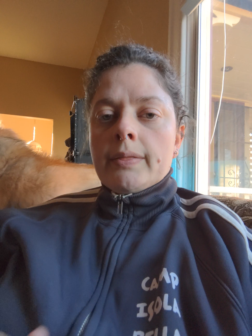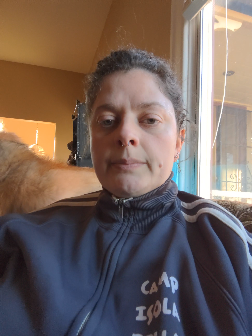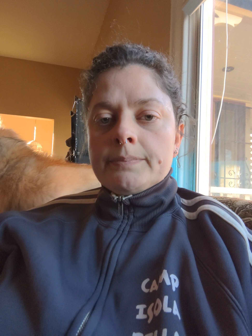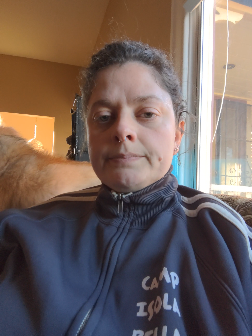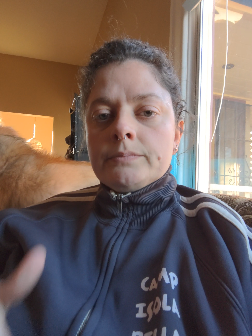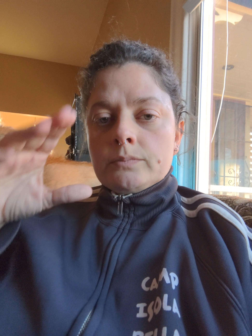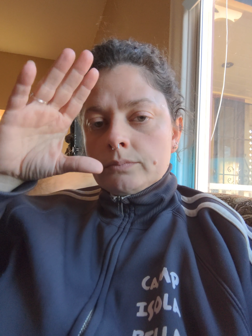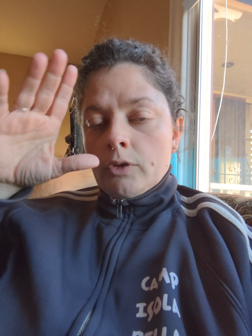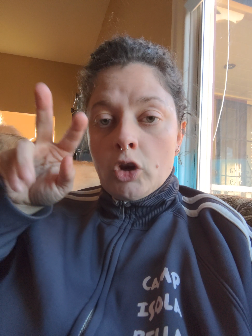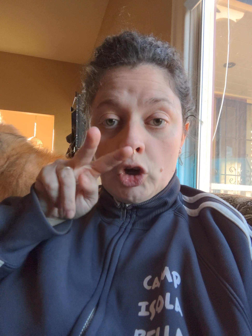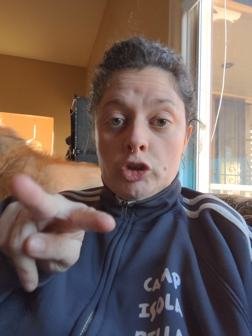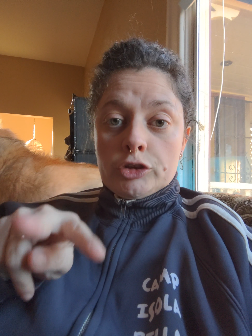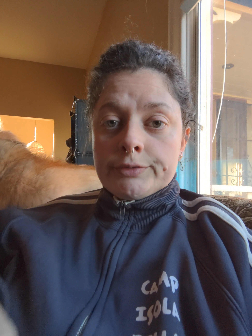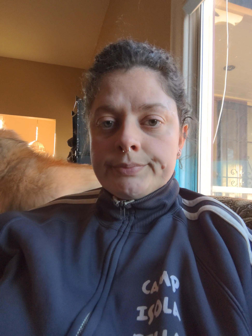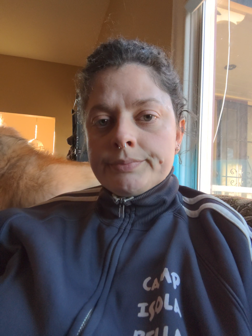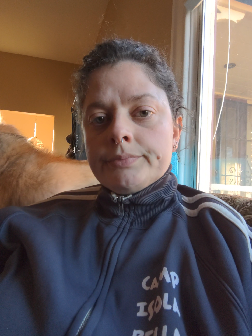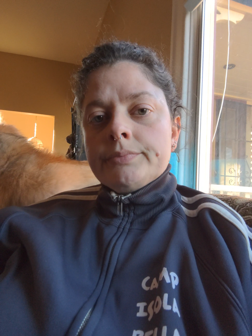look